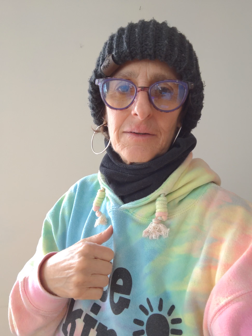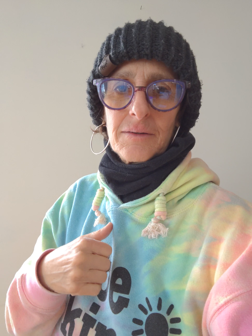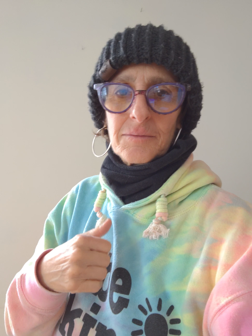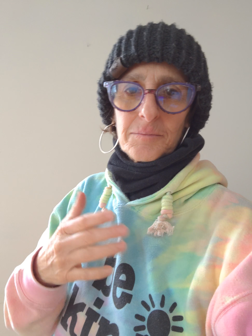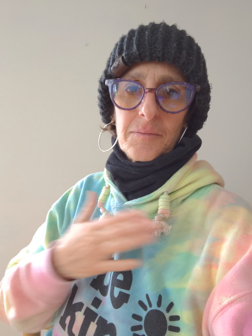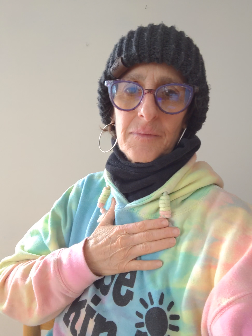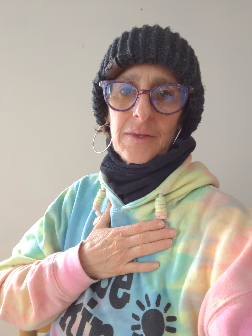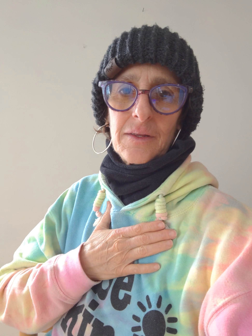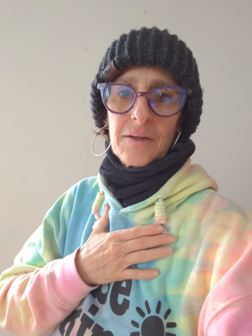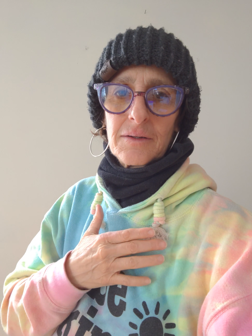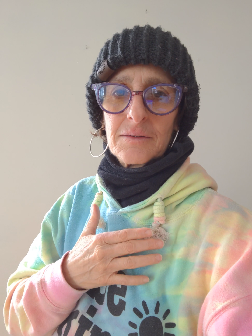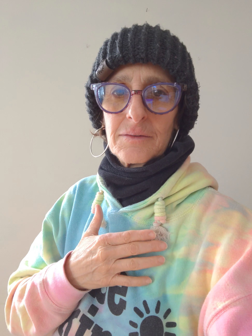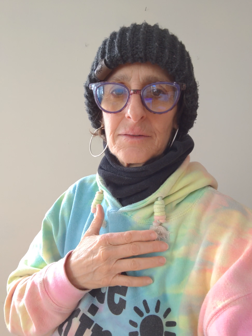my